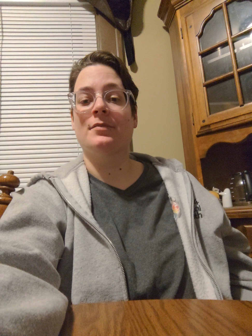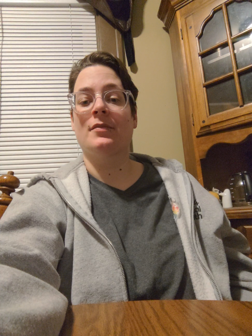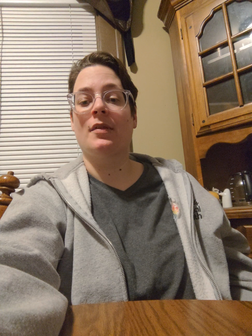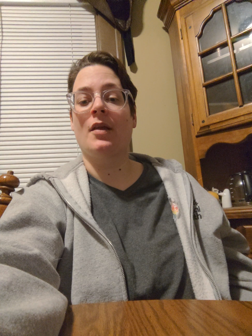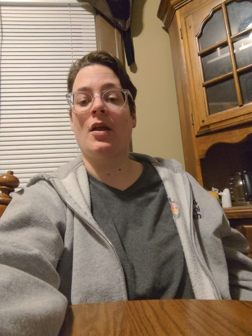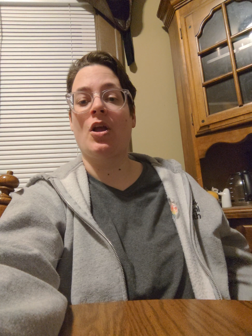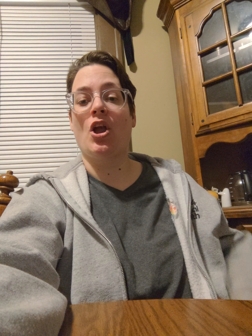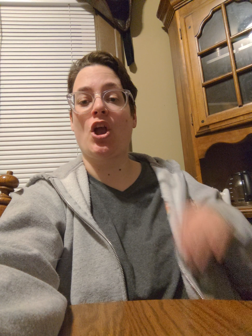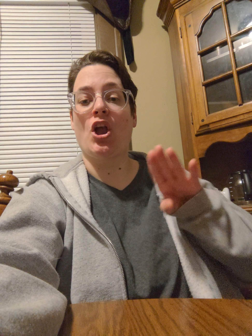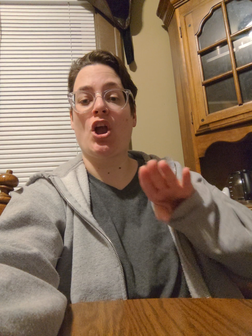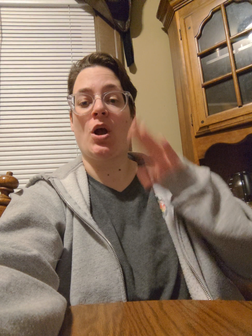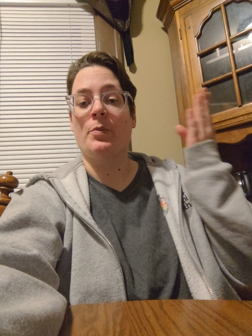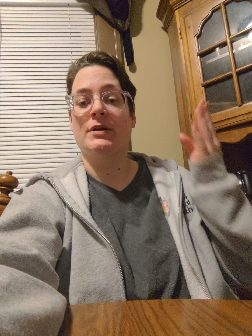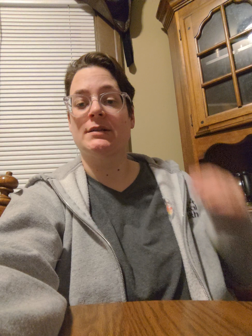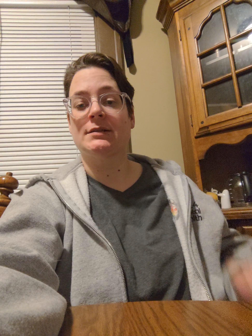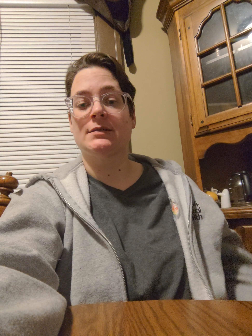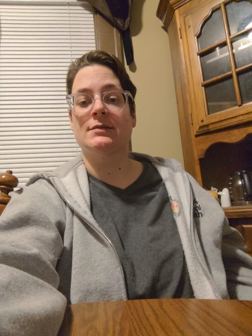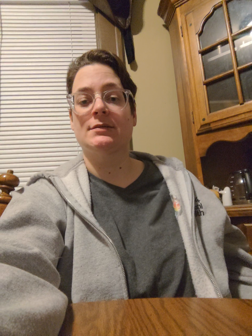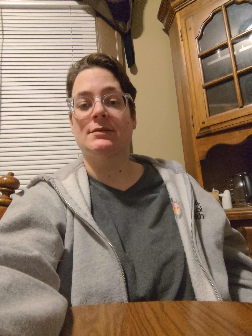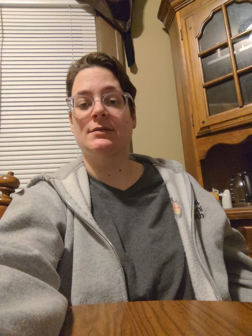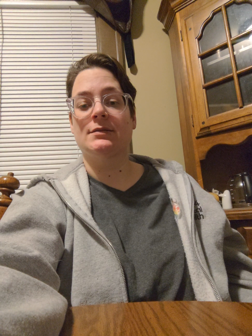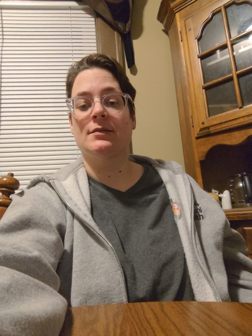open